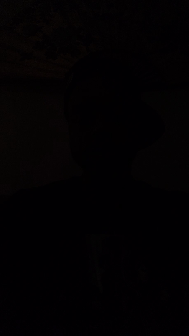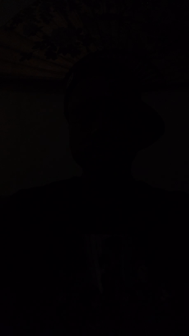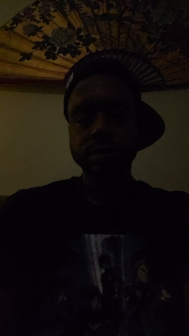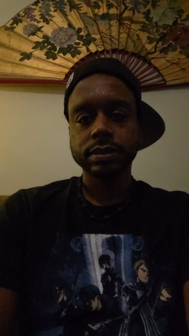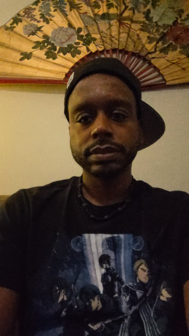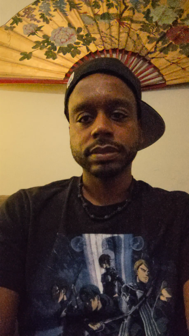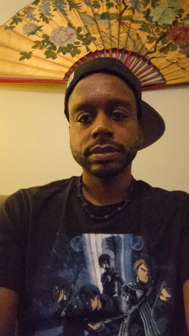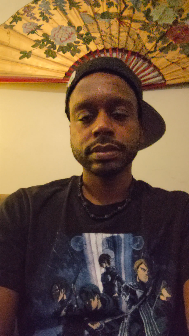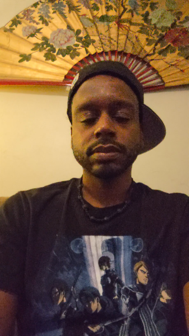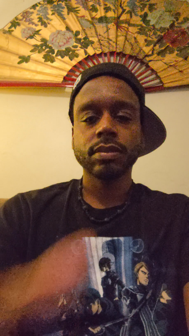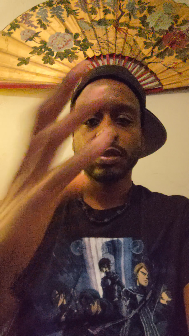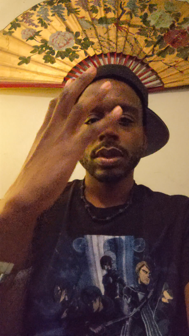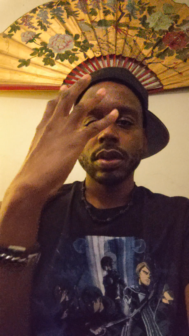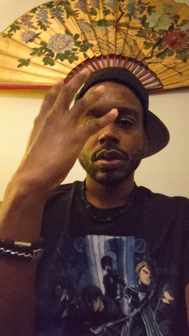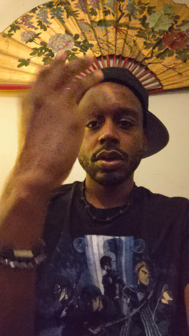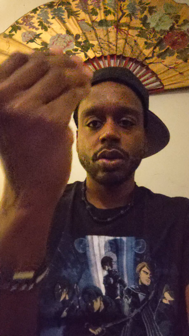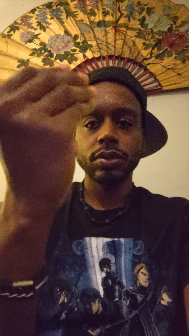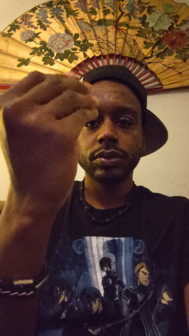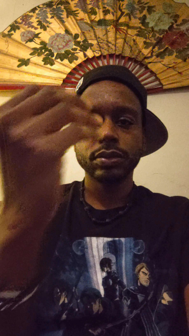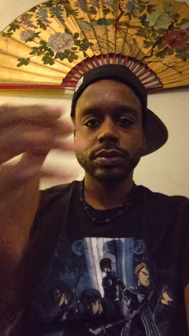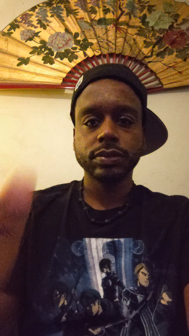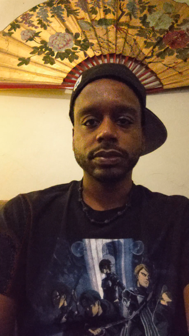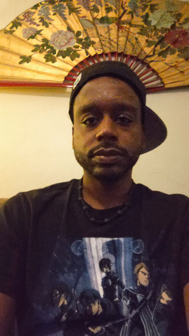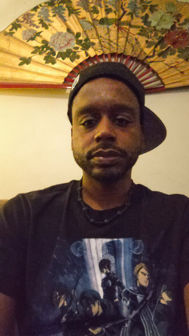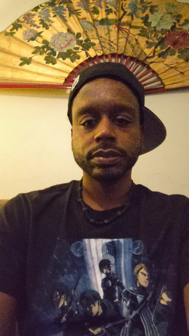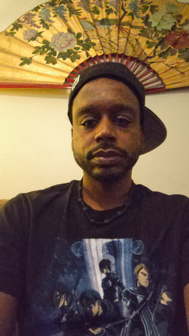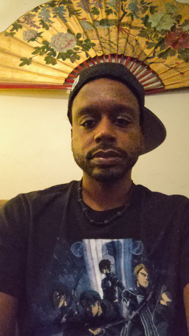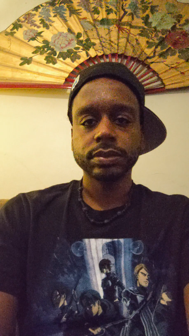going to